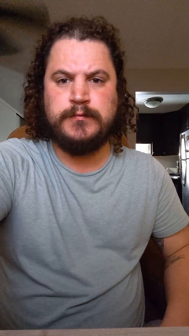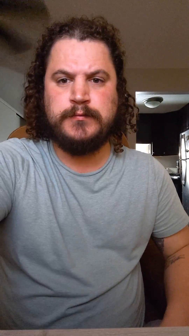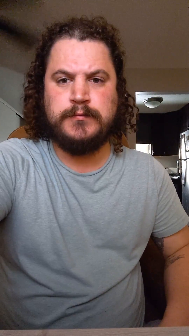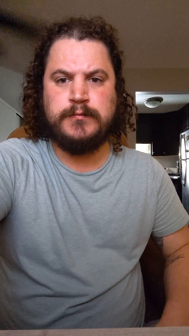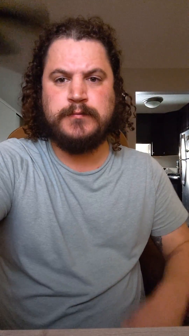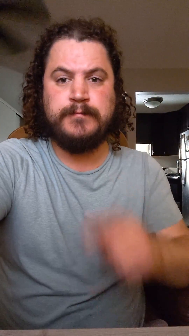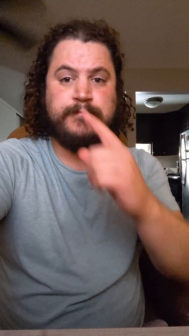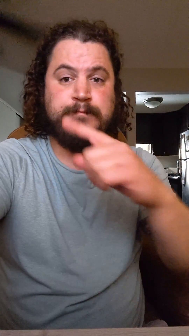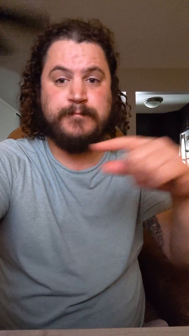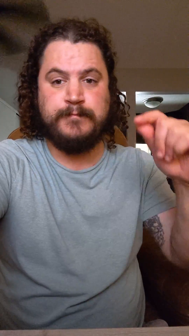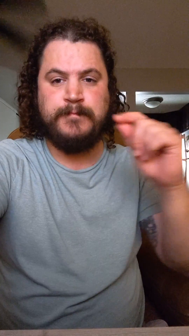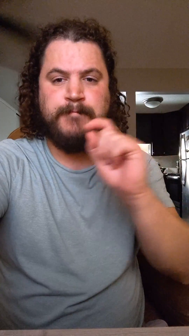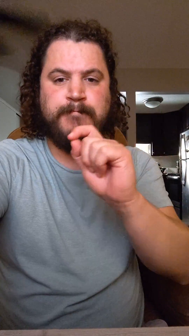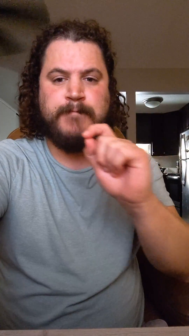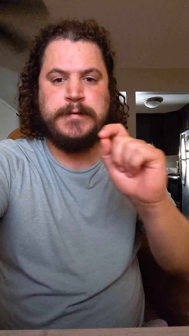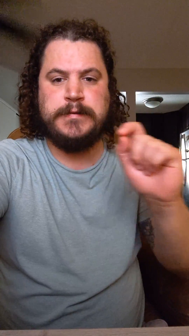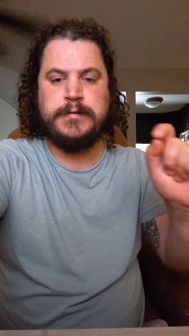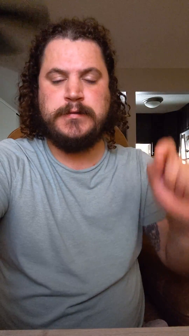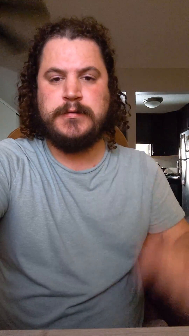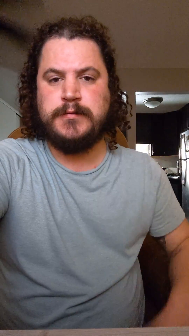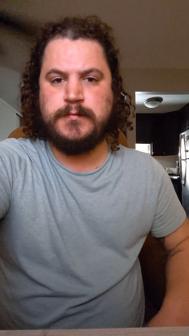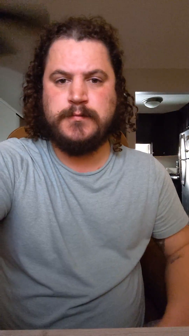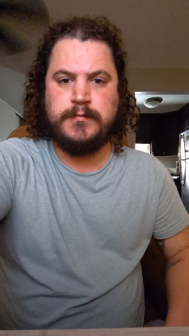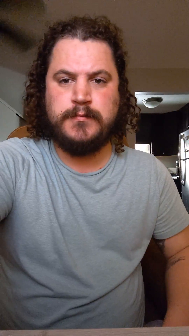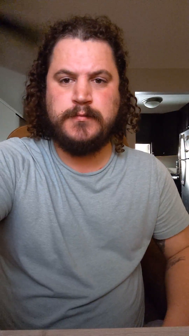peas